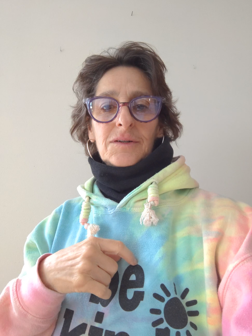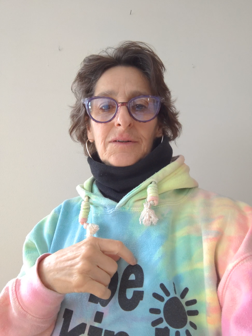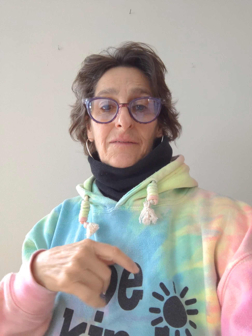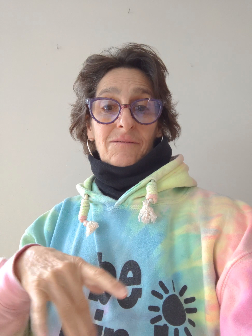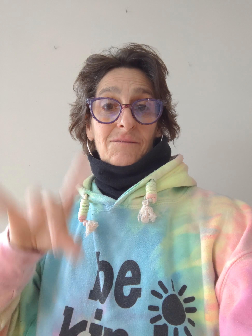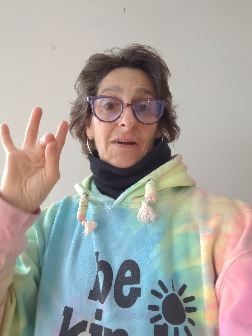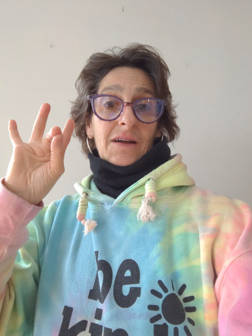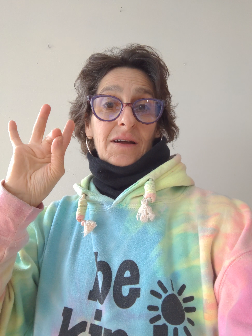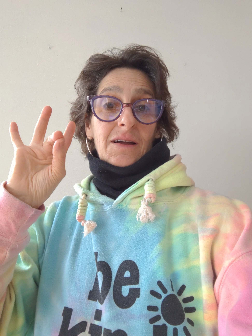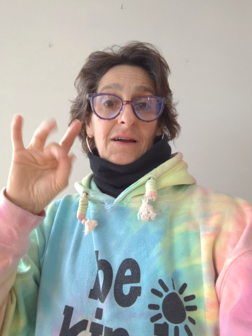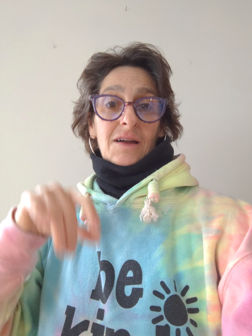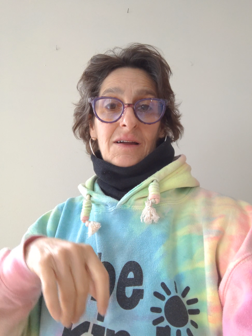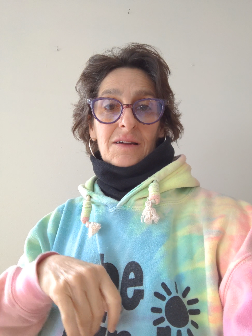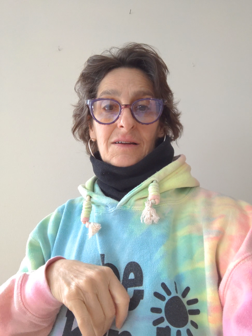find